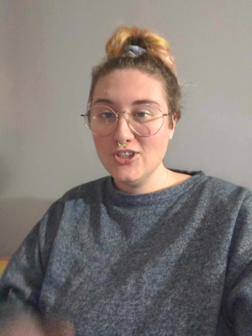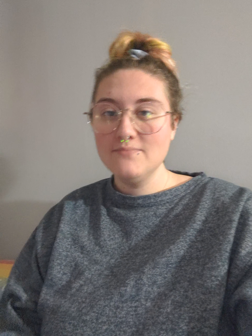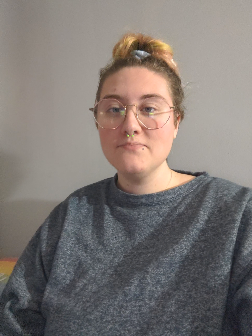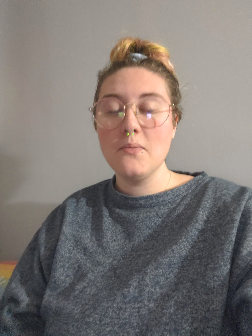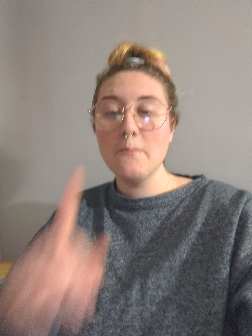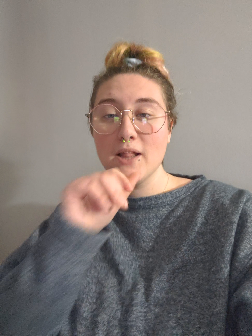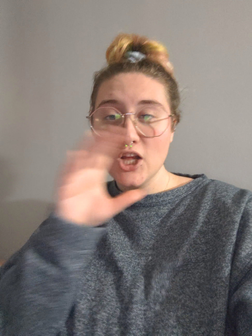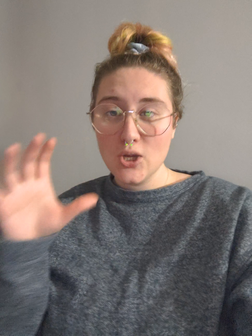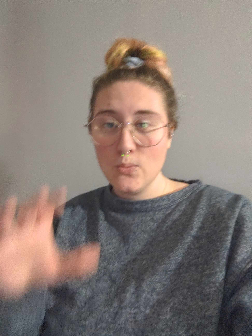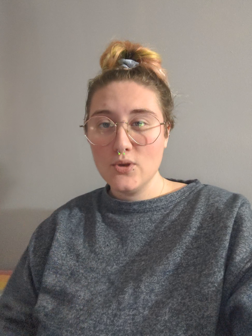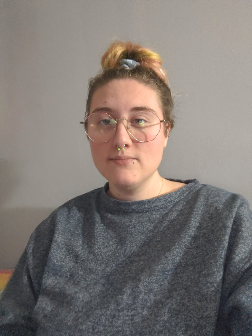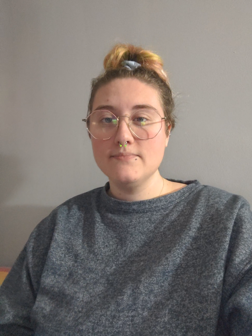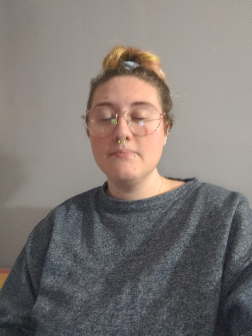balloon